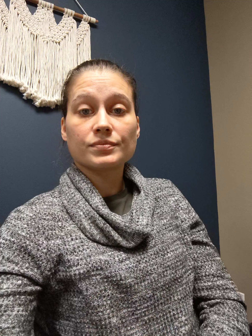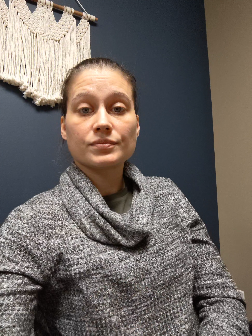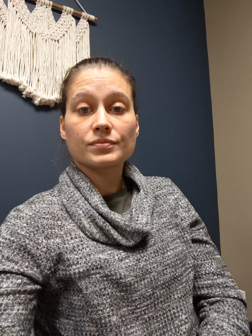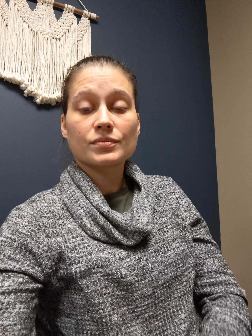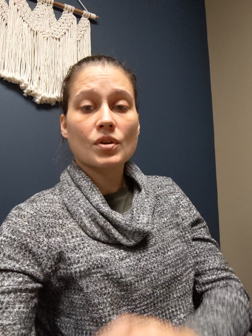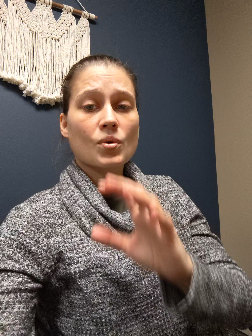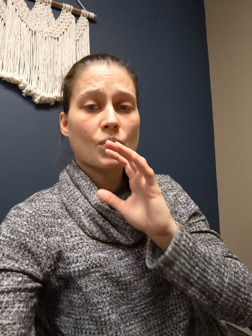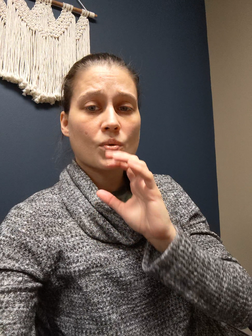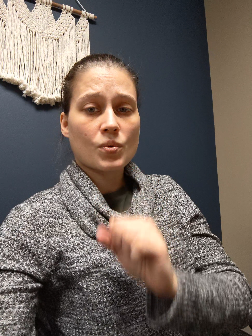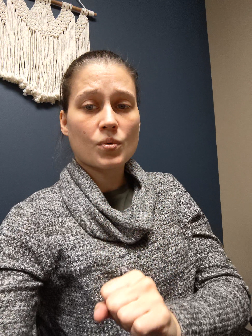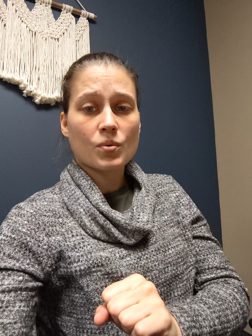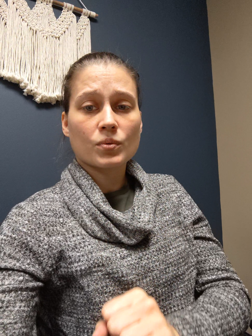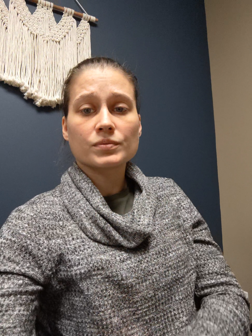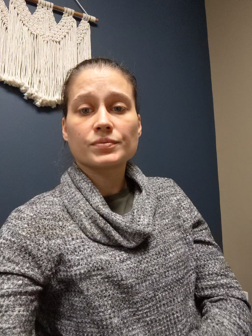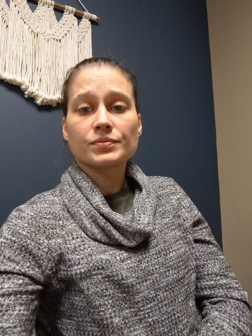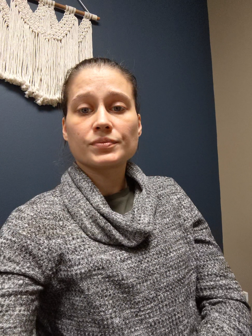old